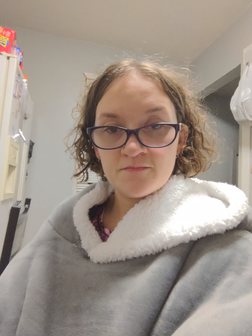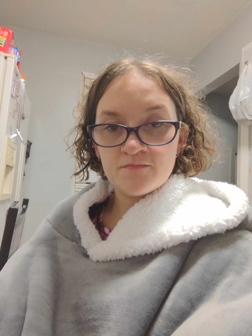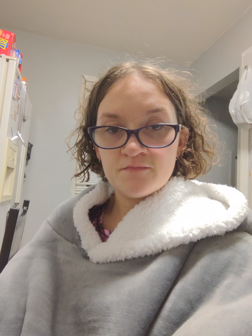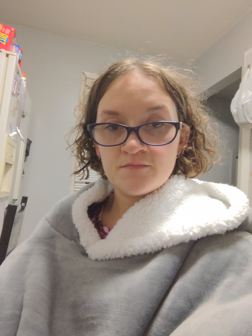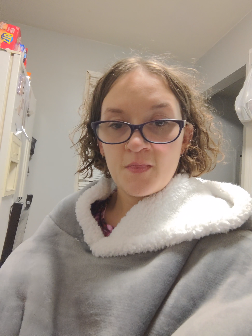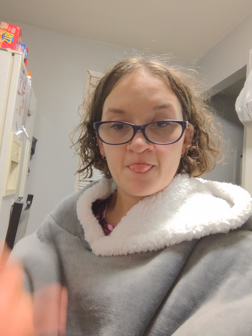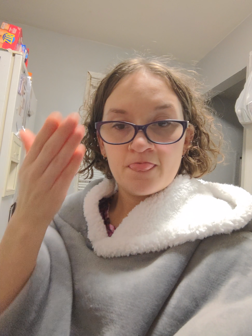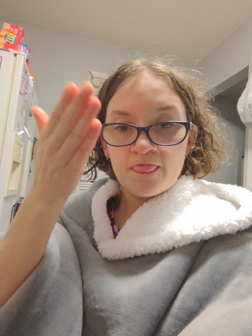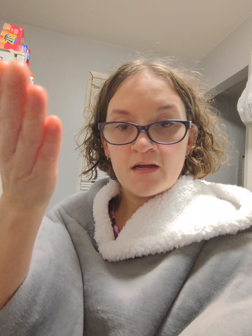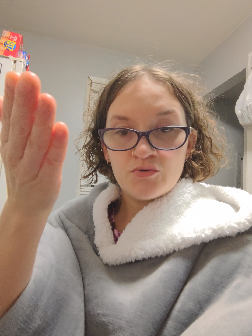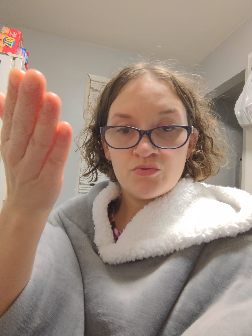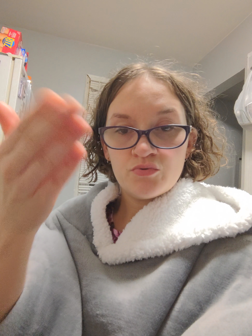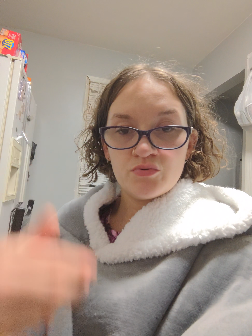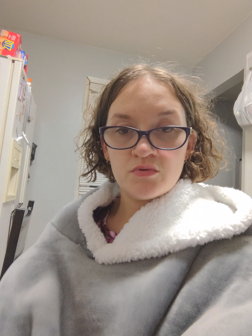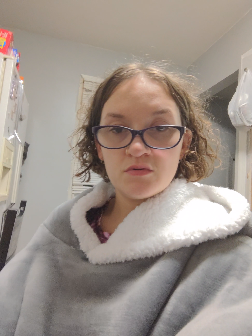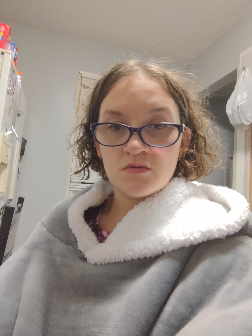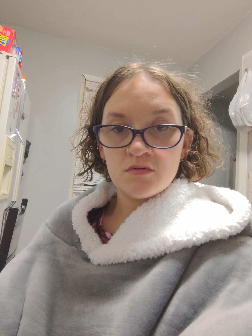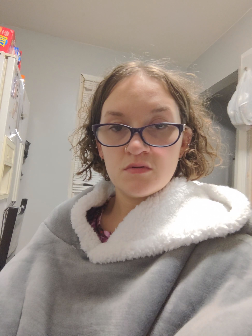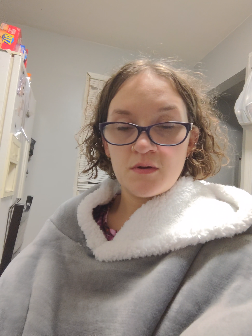there